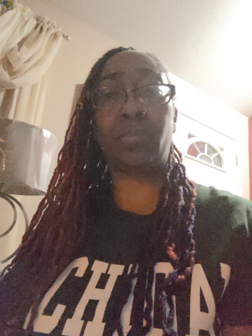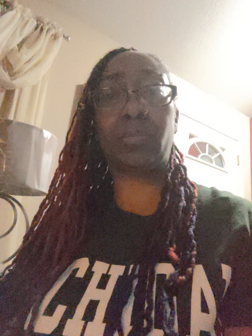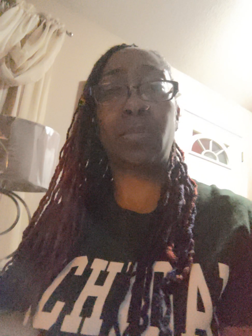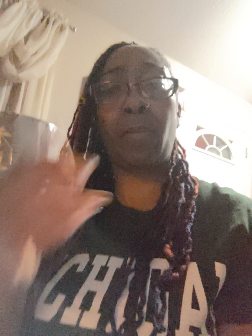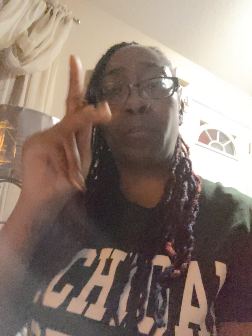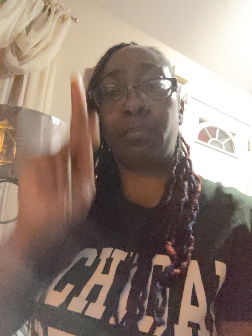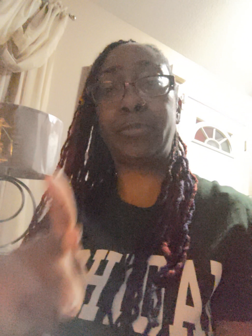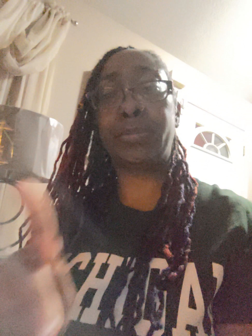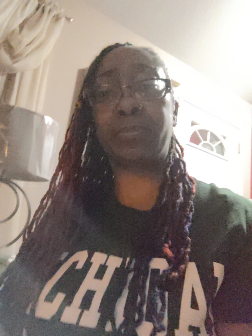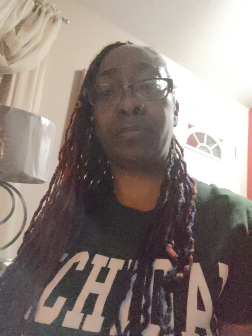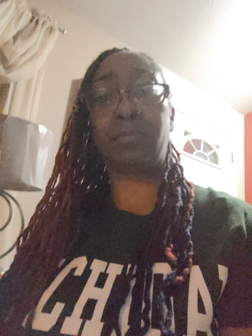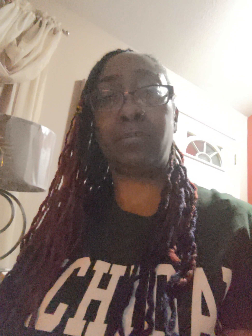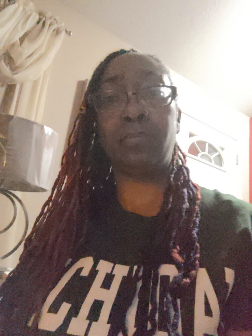person